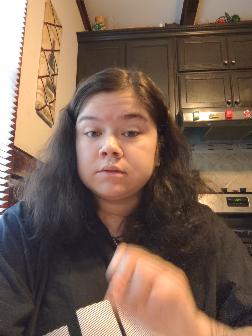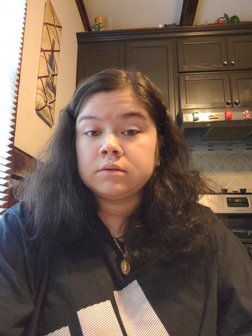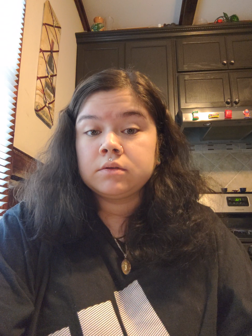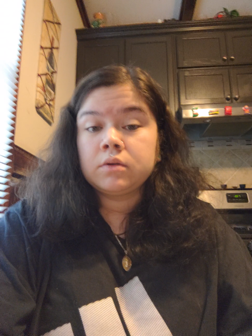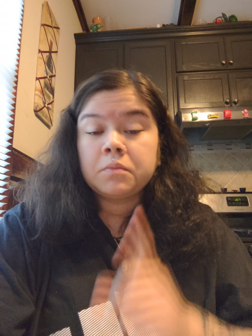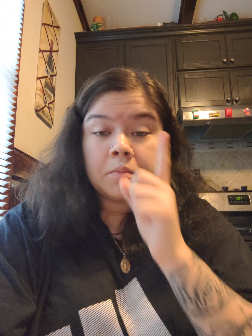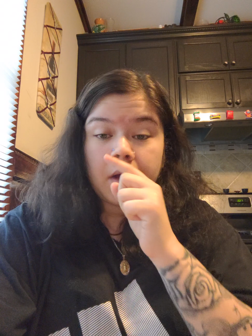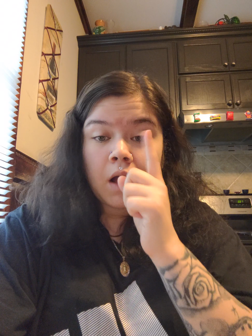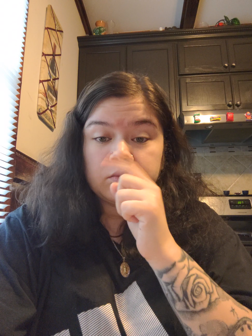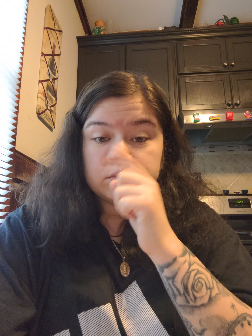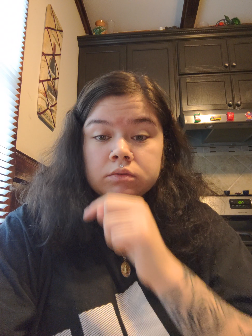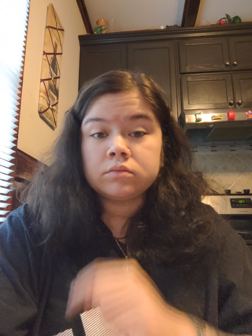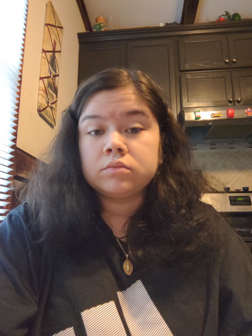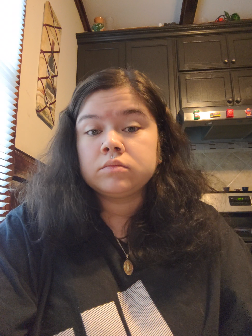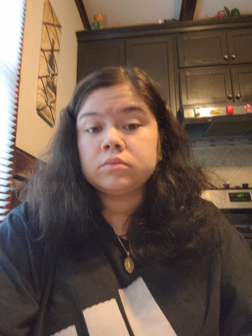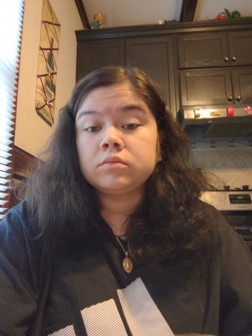mouse